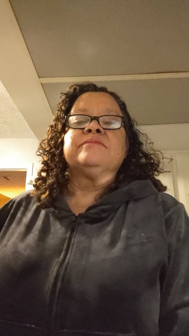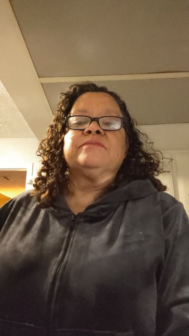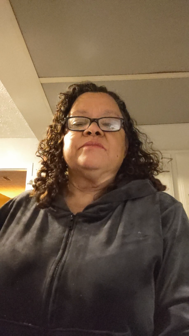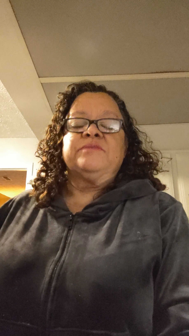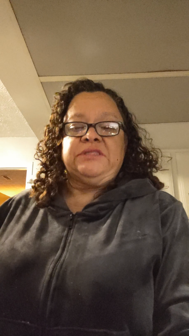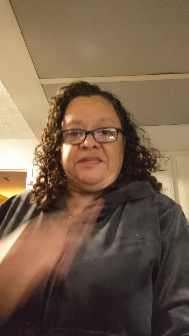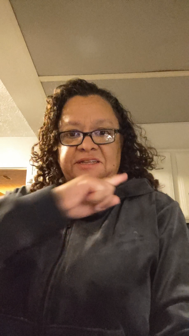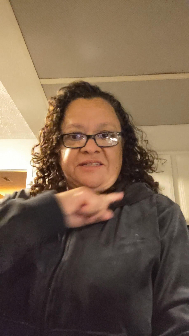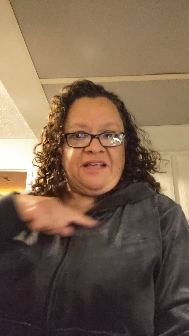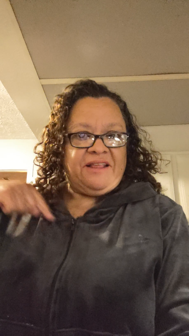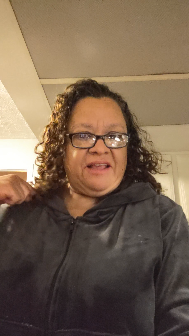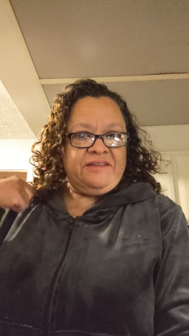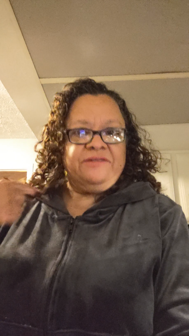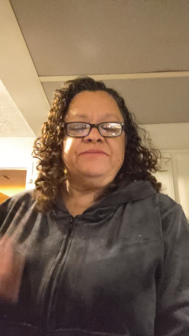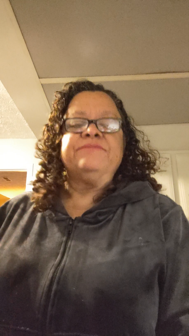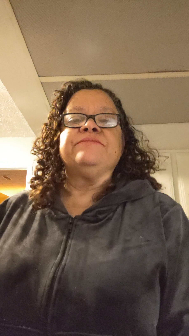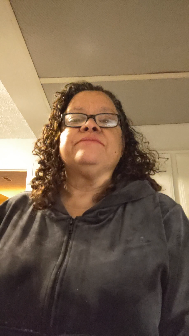necklace